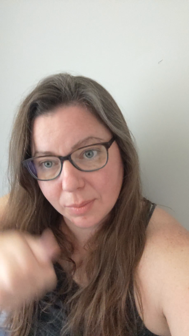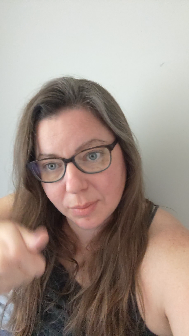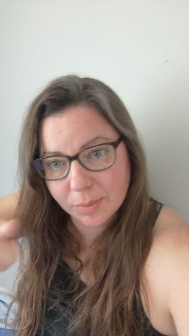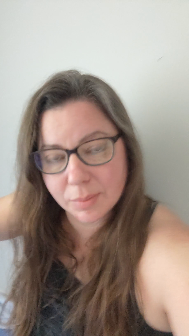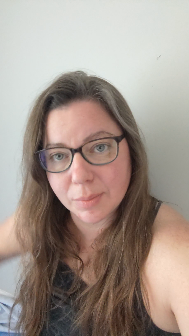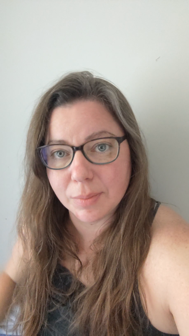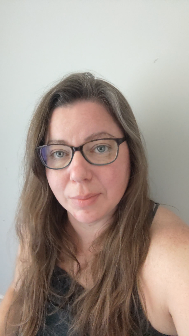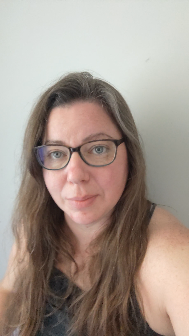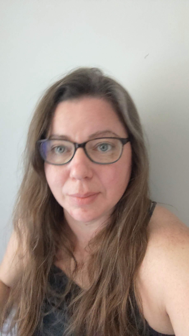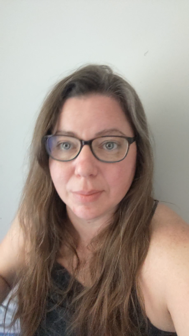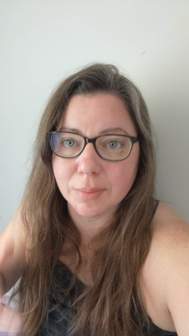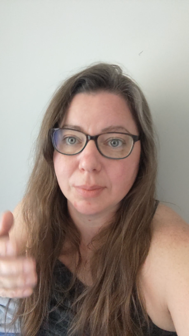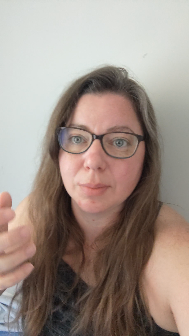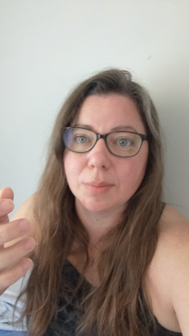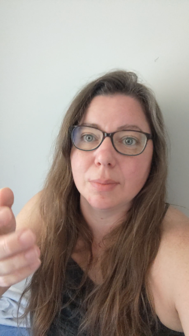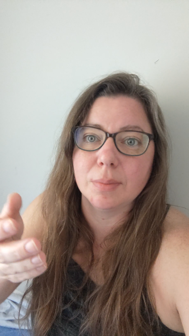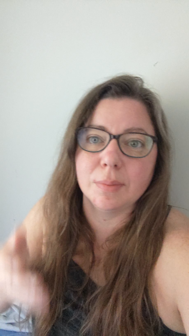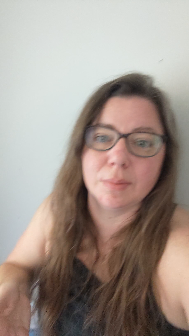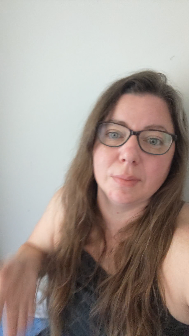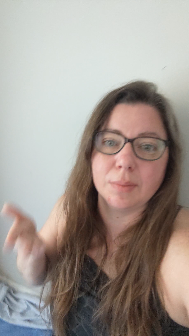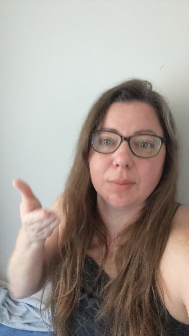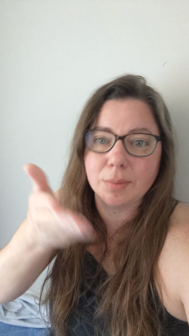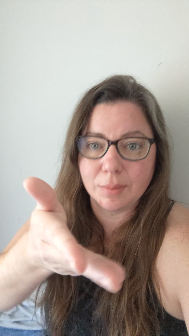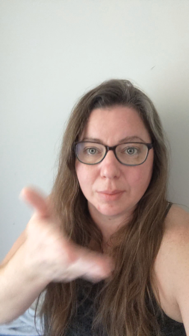oven